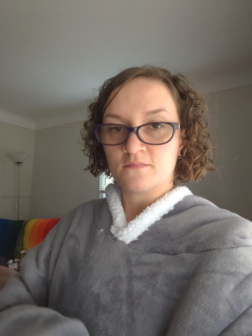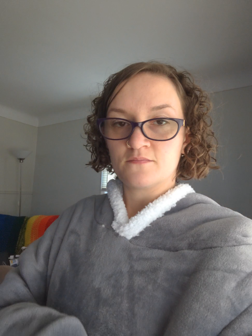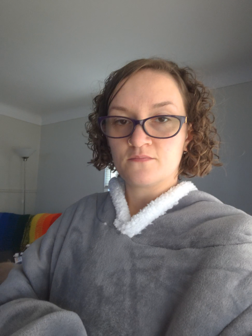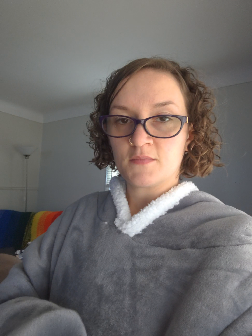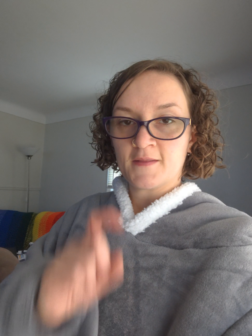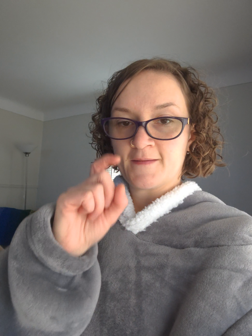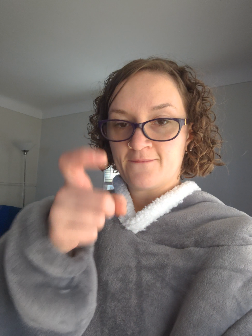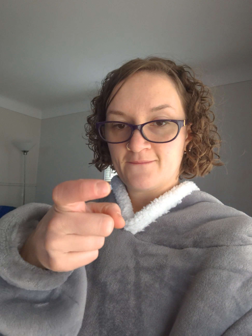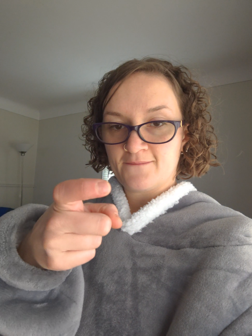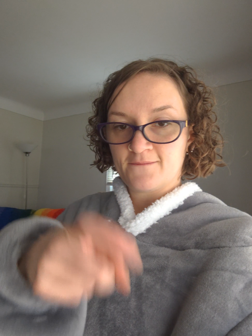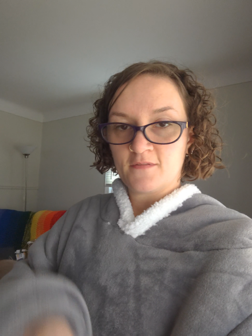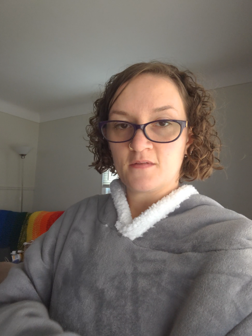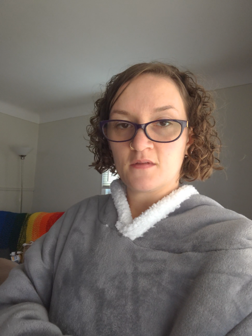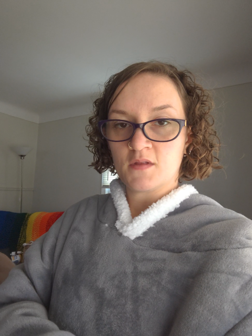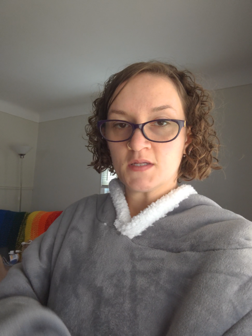gift